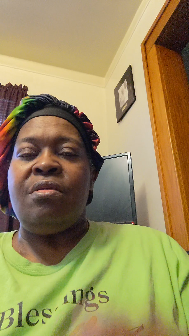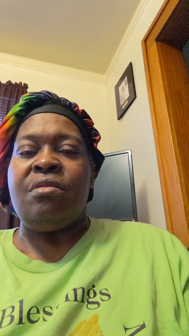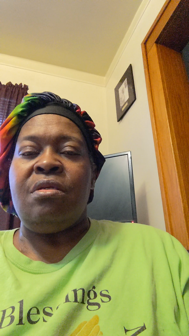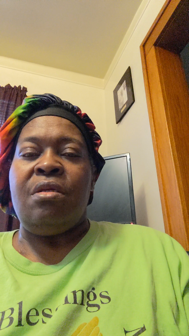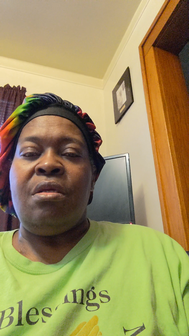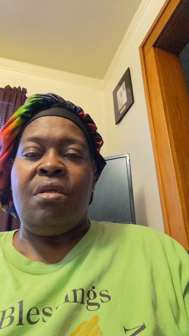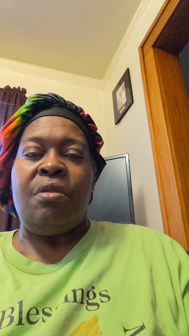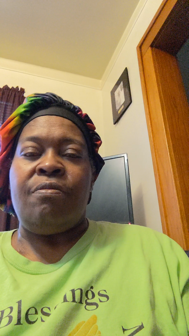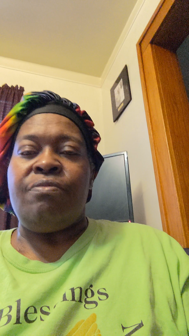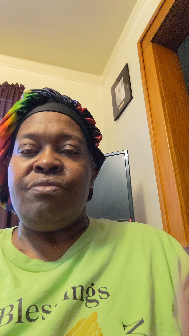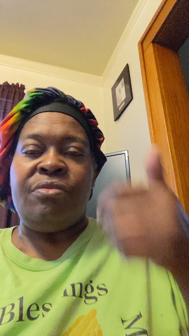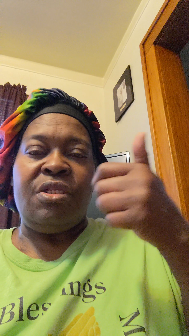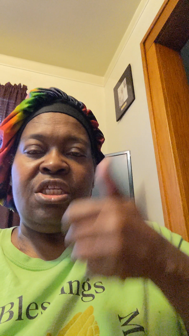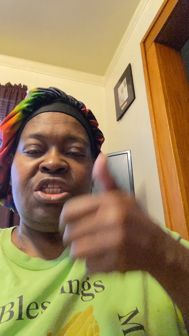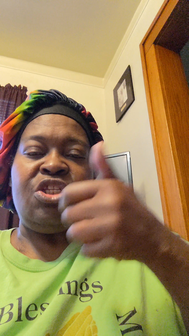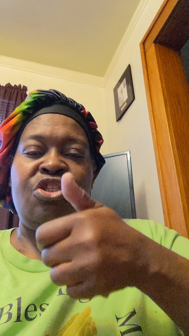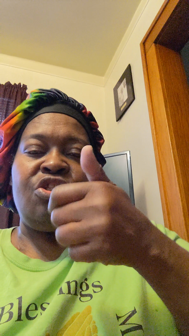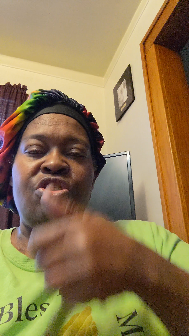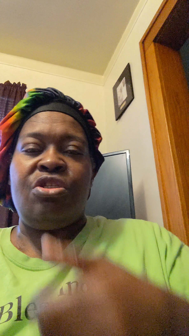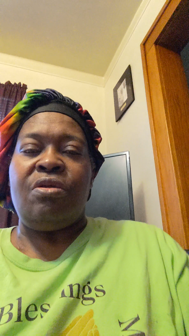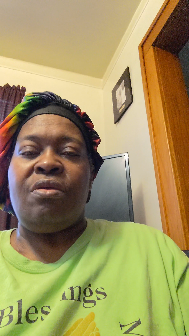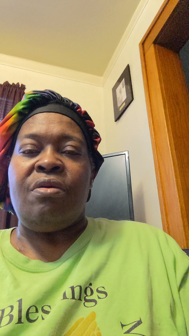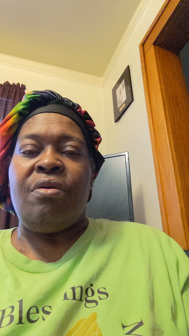each